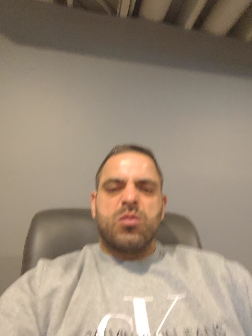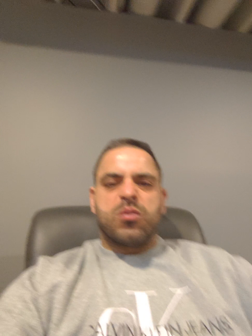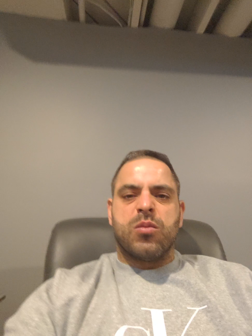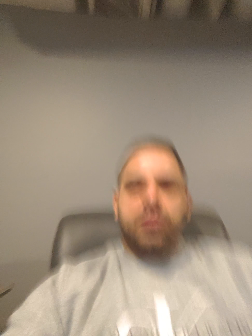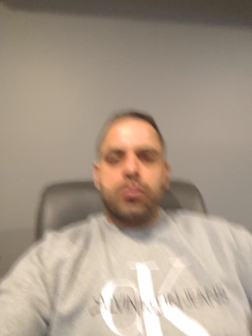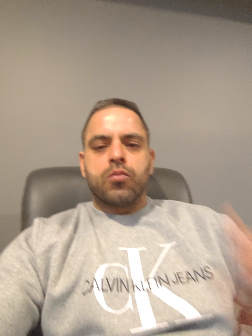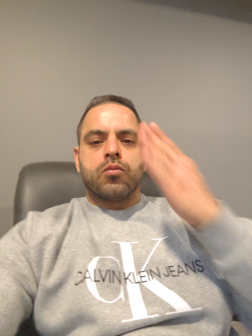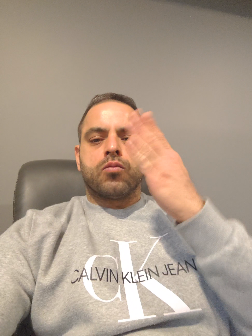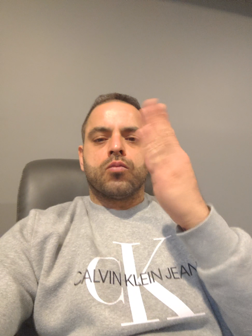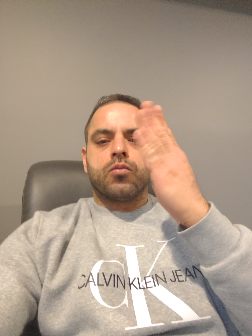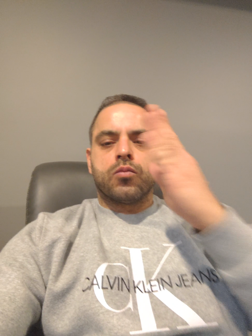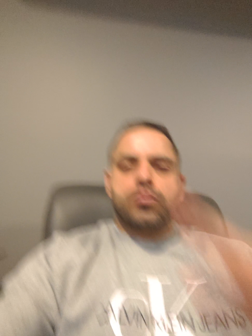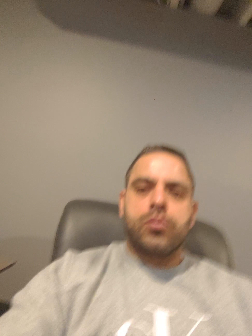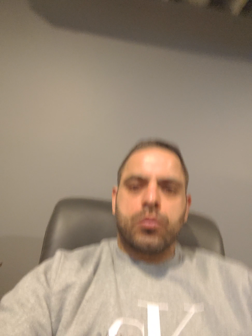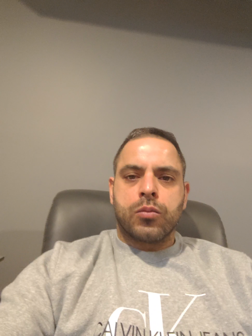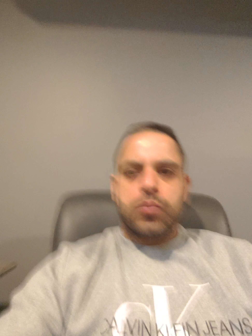blue